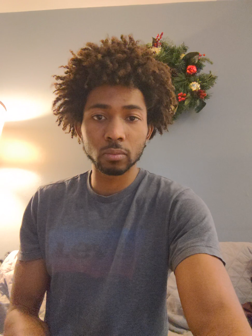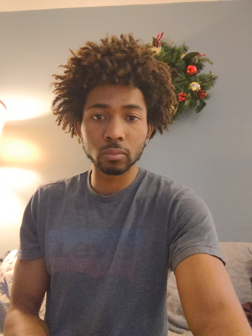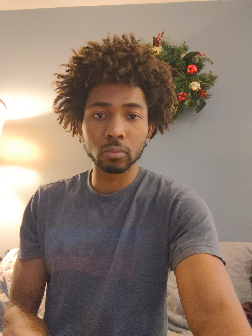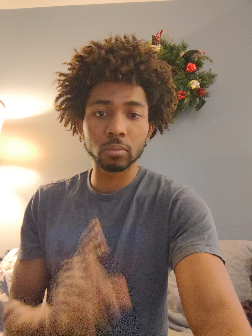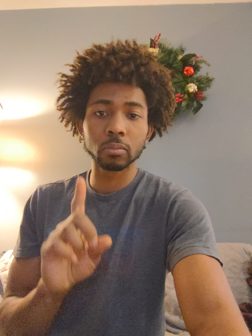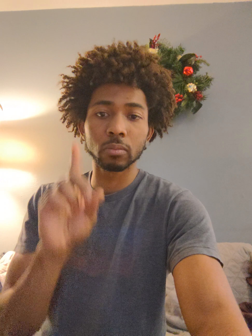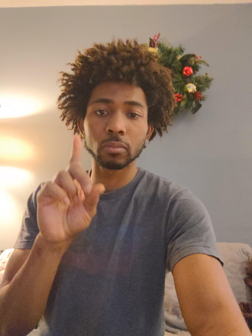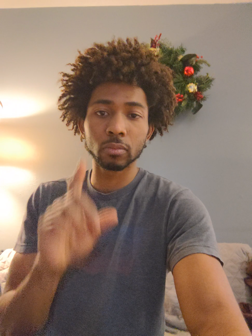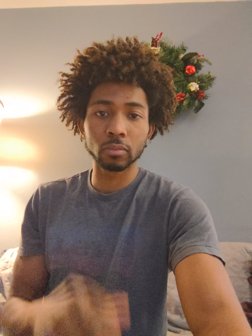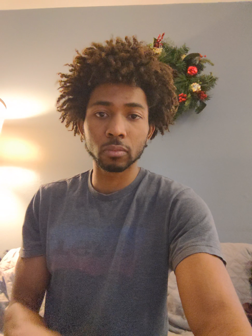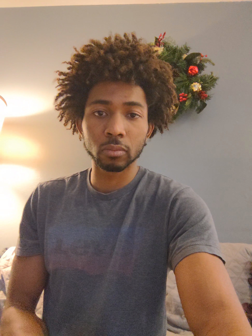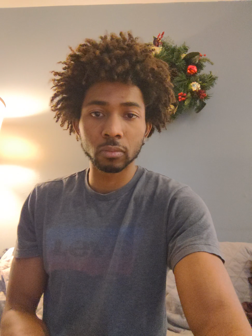up